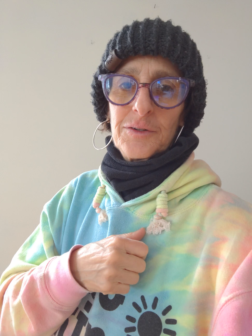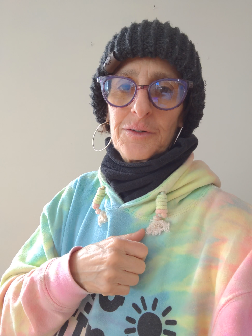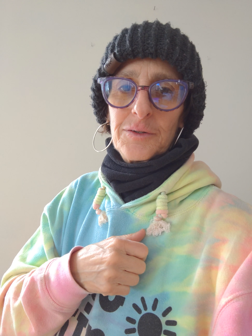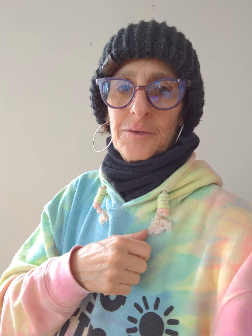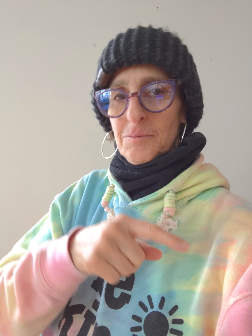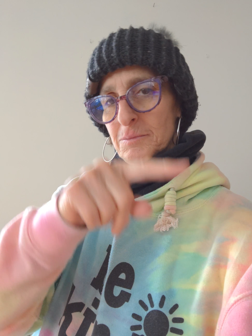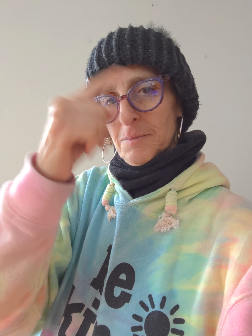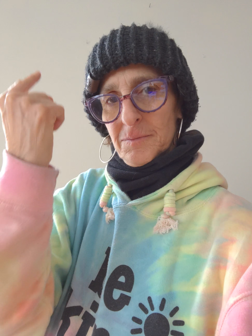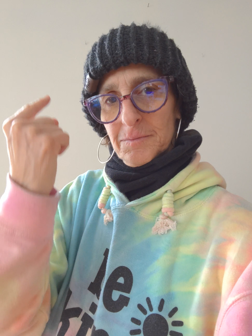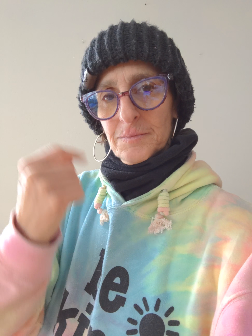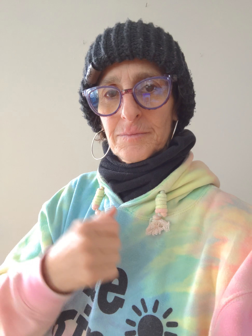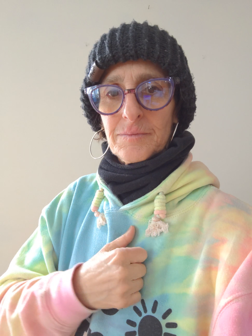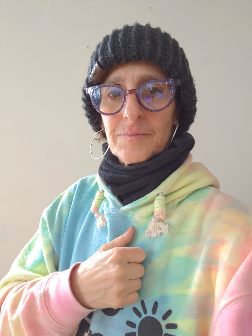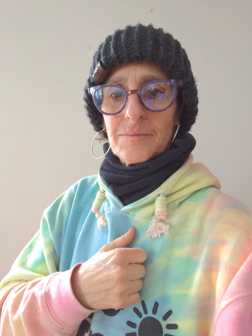black